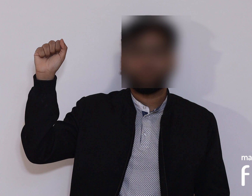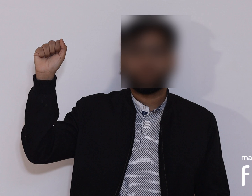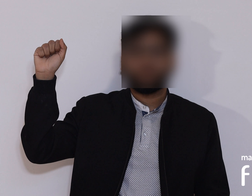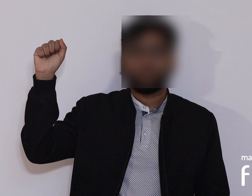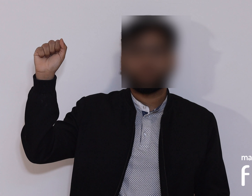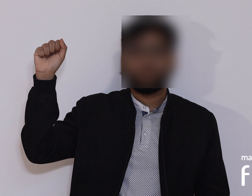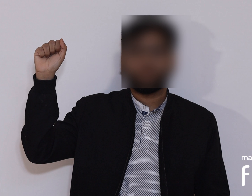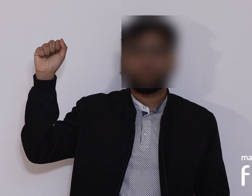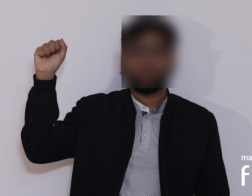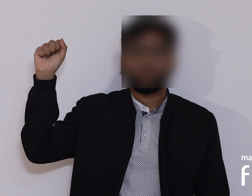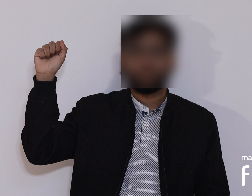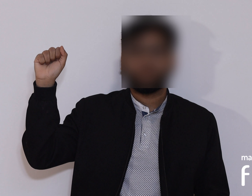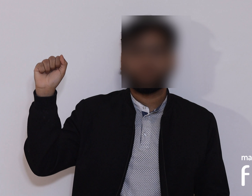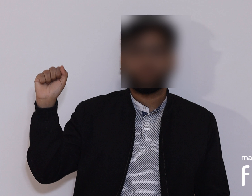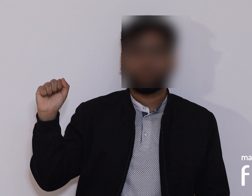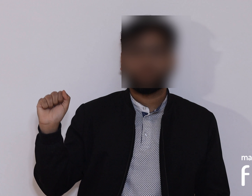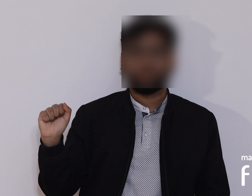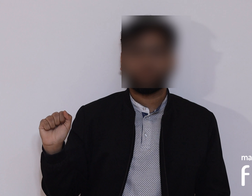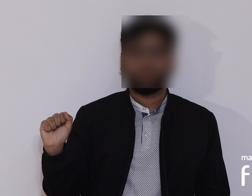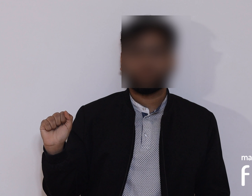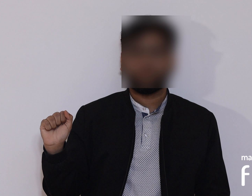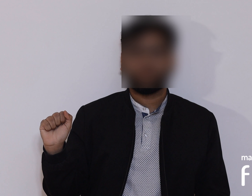آ